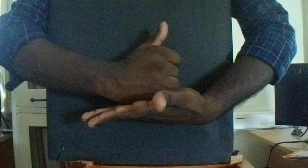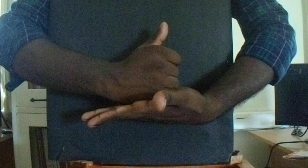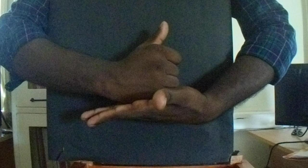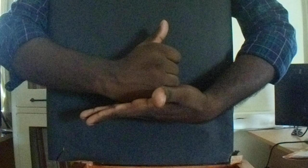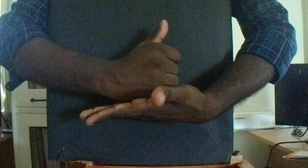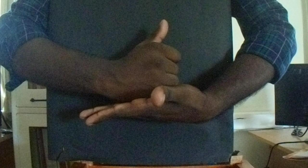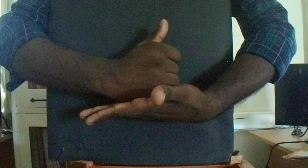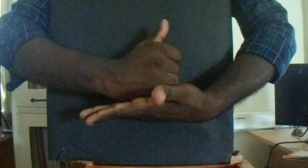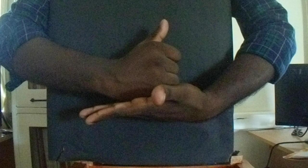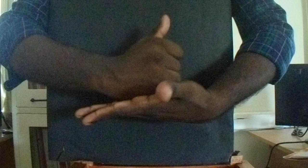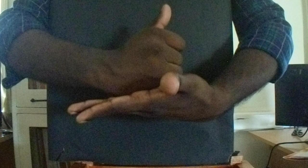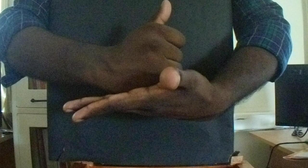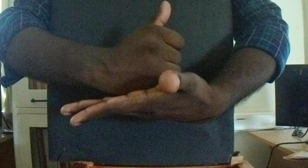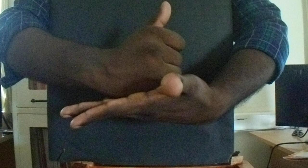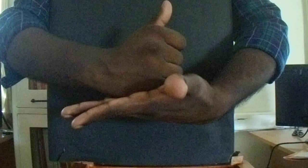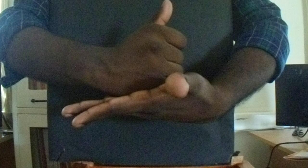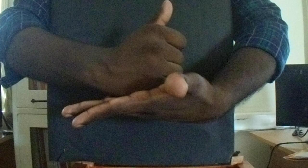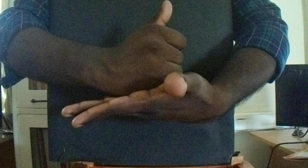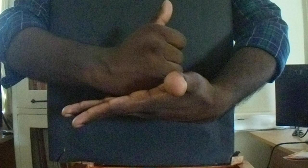help